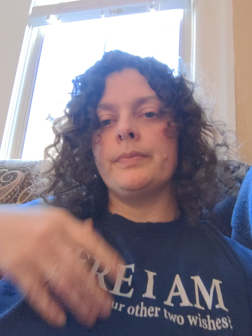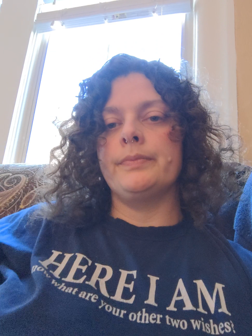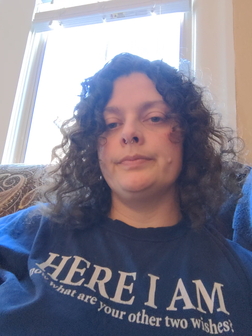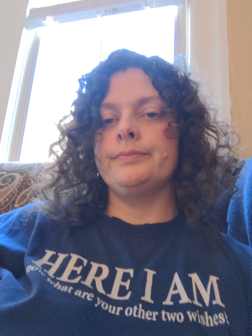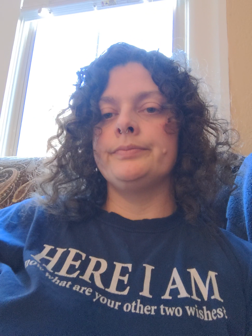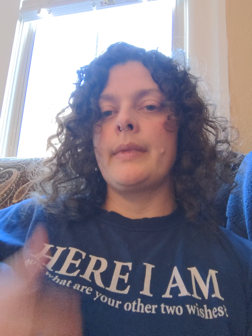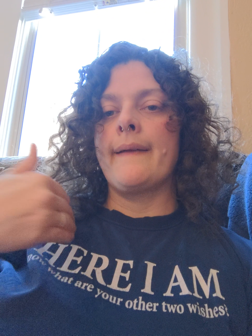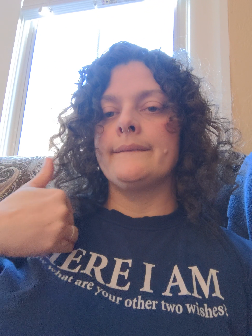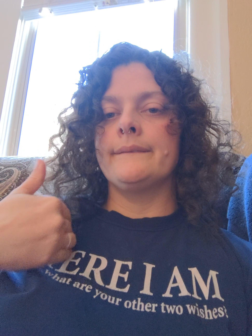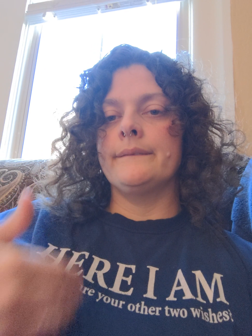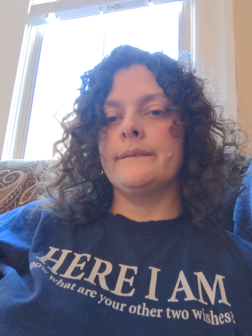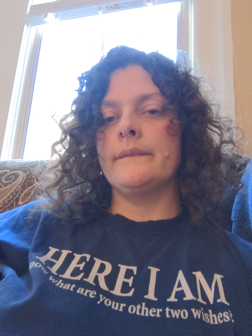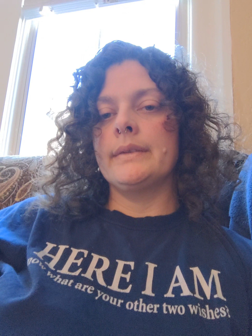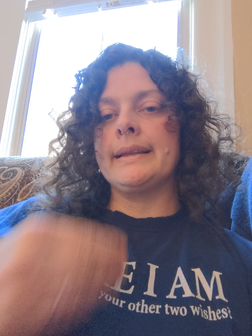have